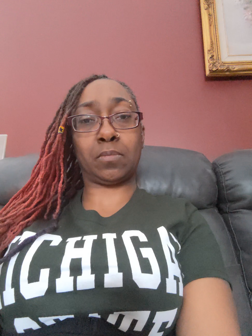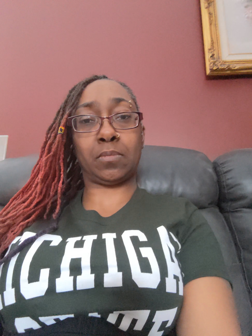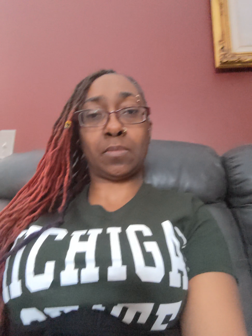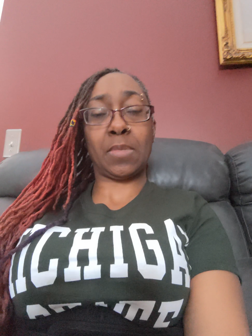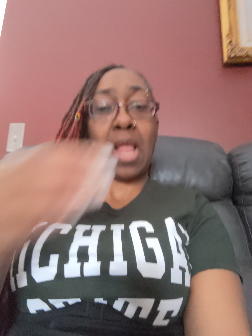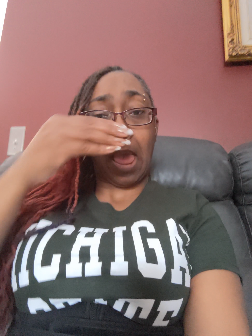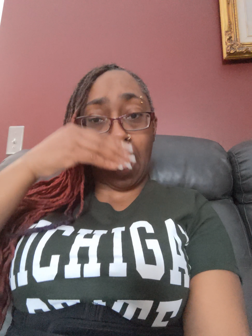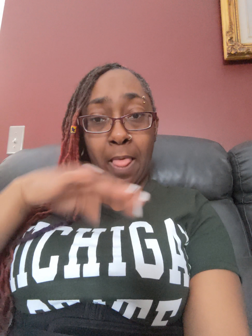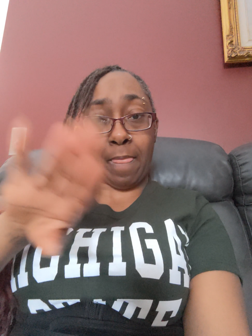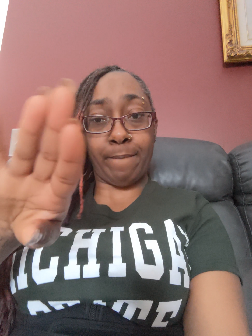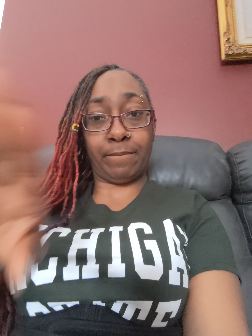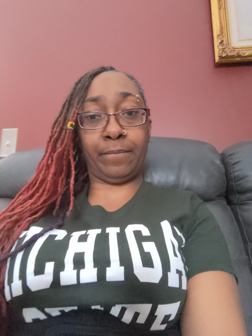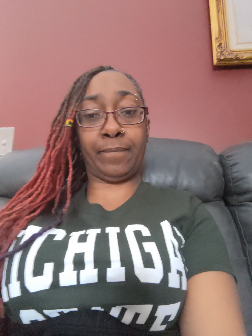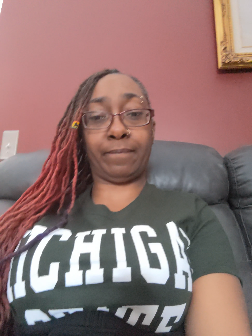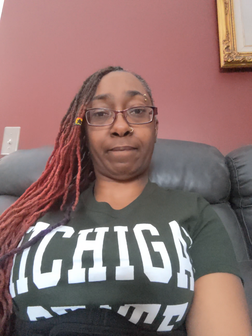elephant